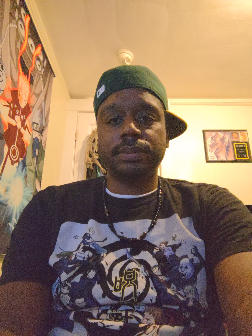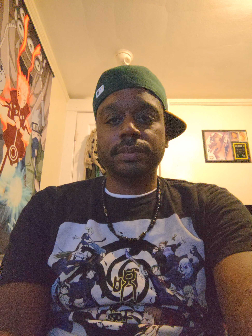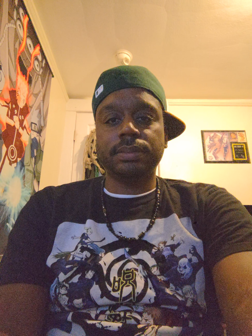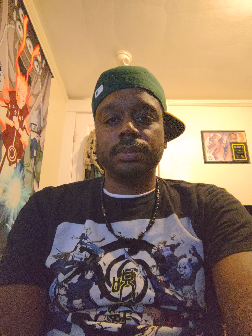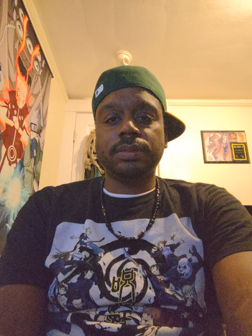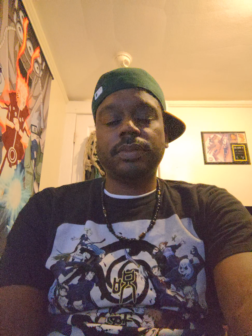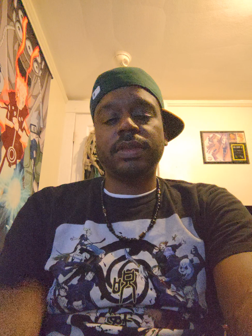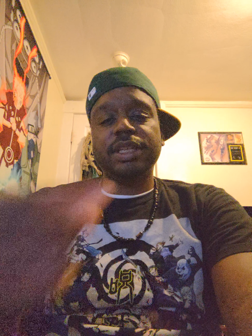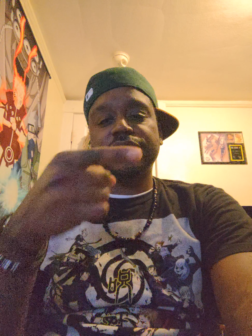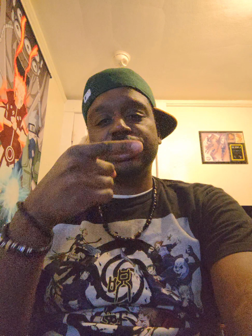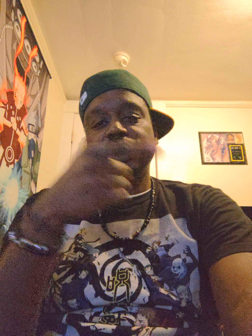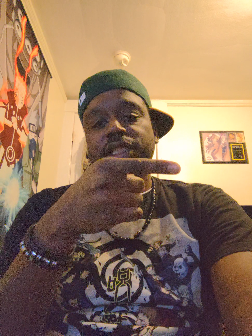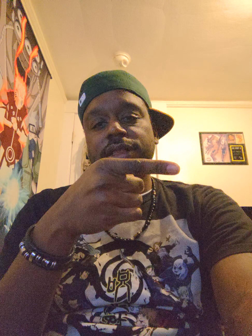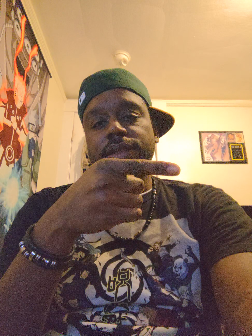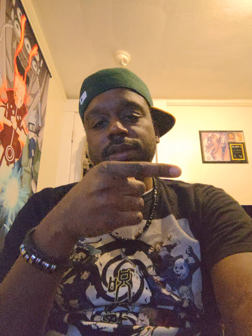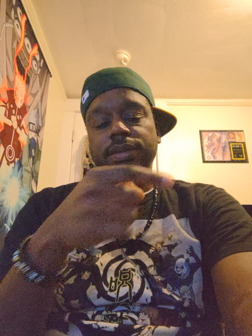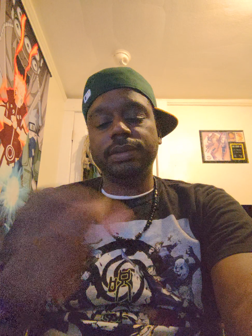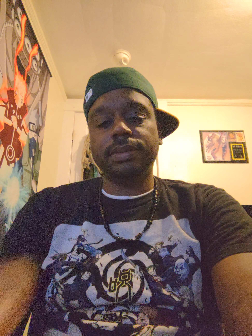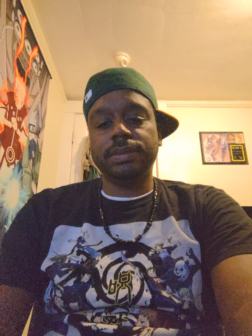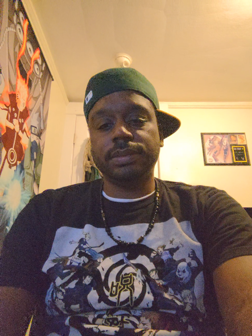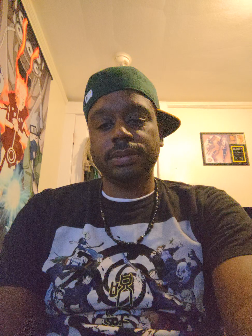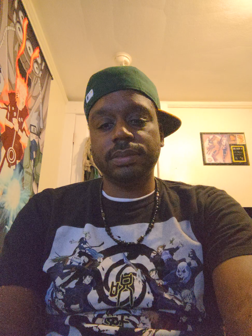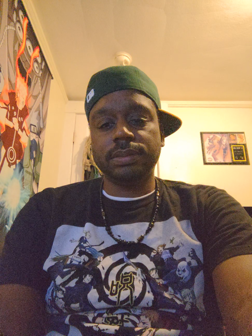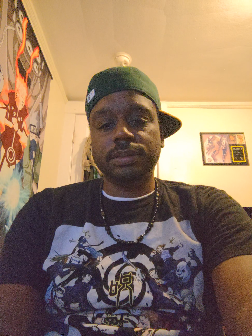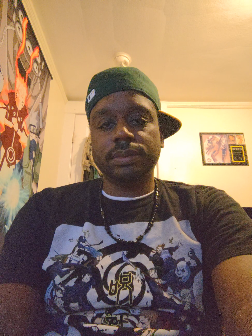he/she/it